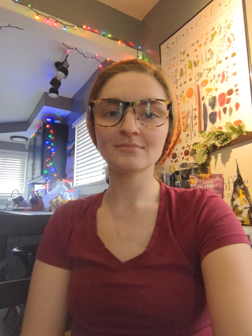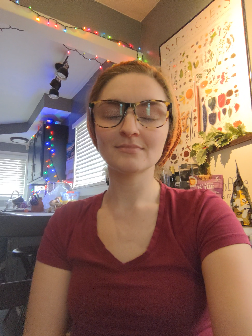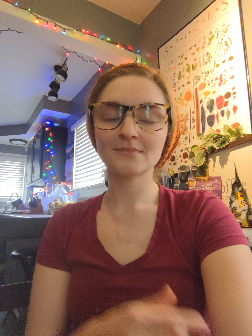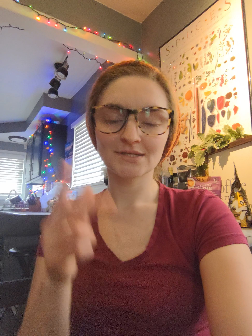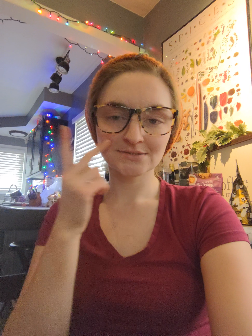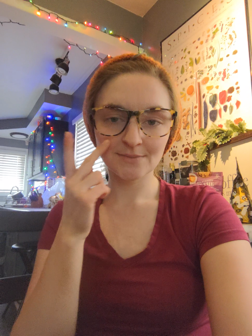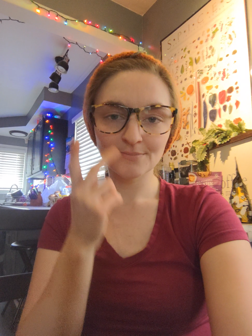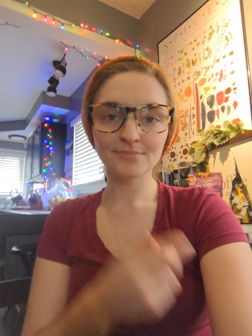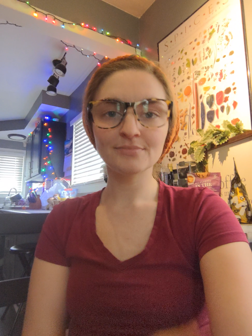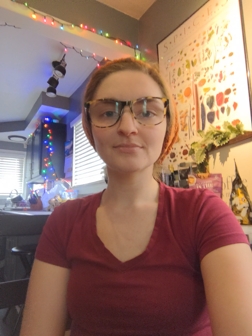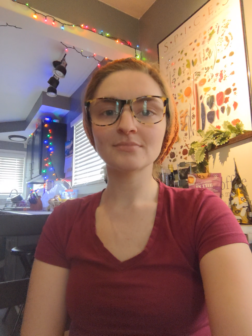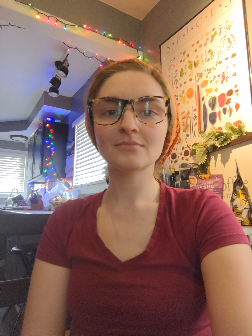see